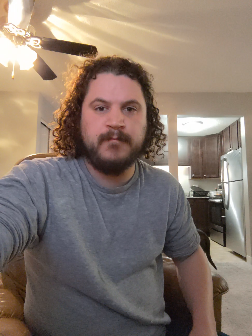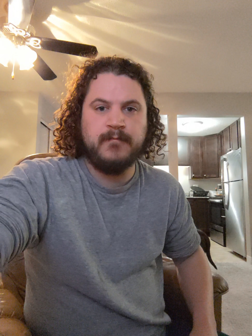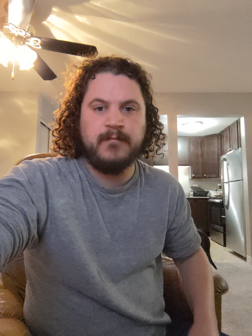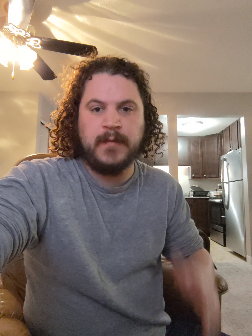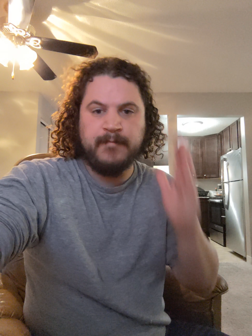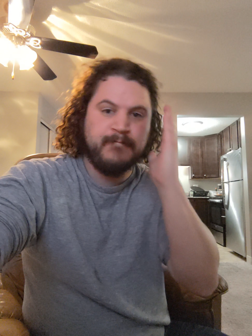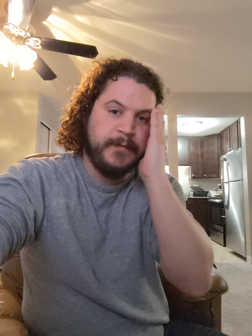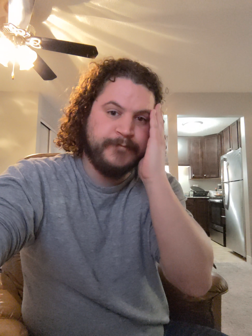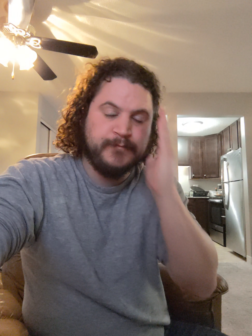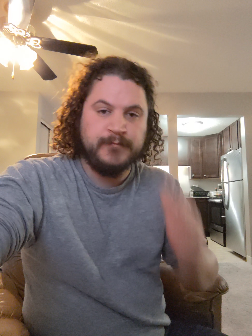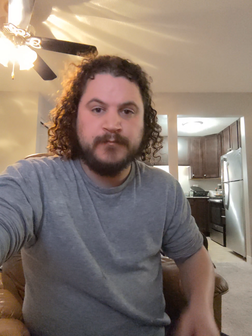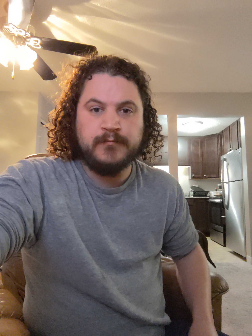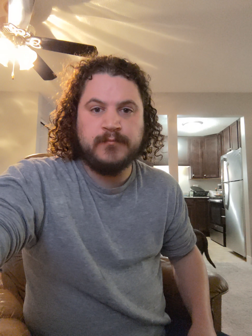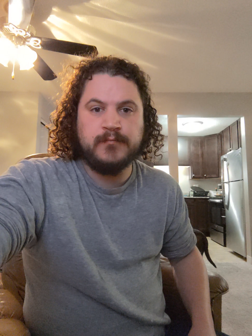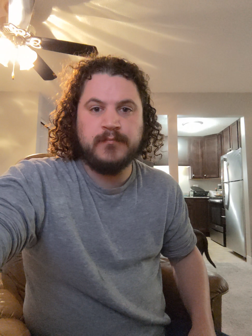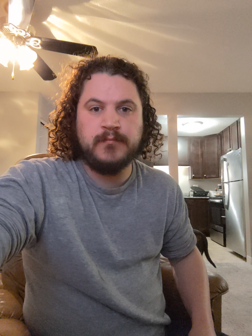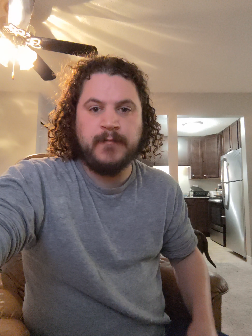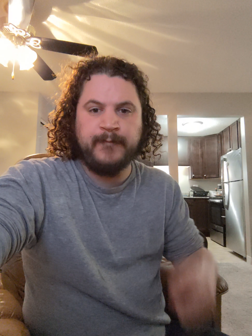bed